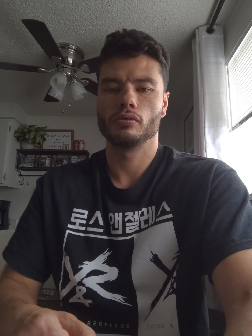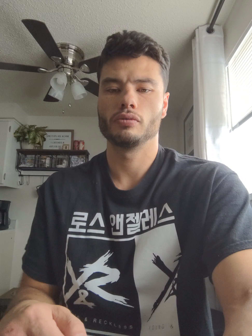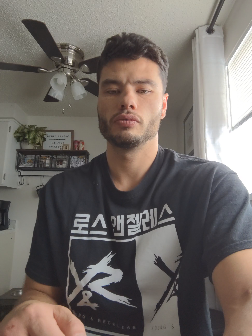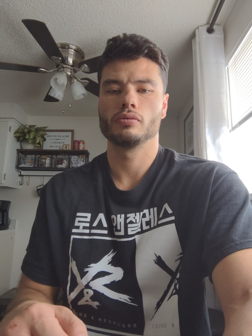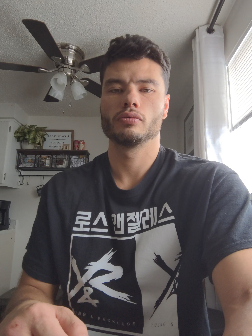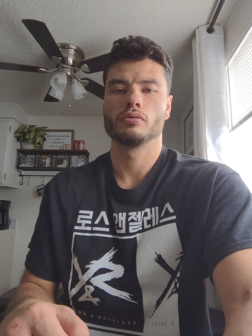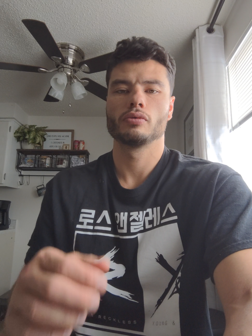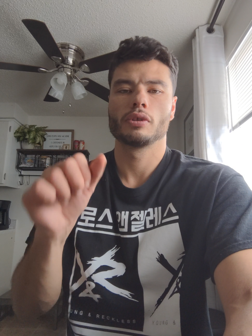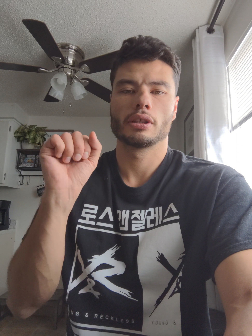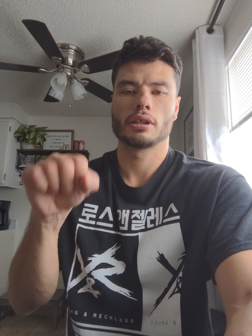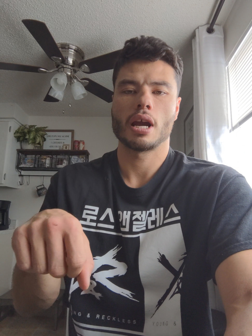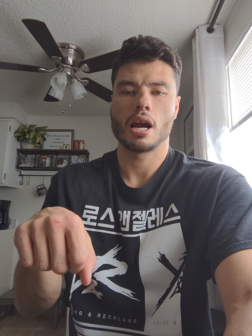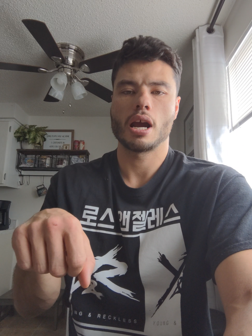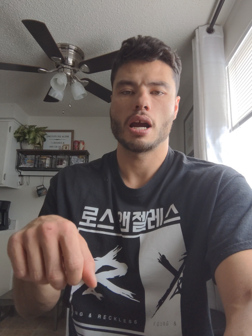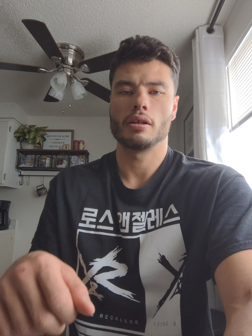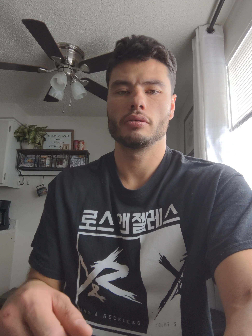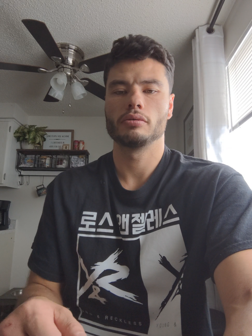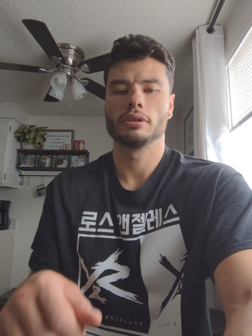can